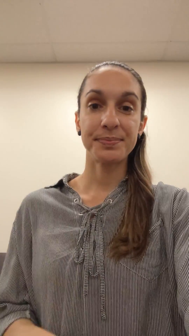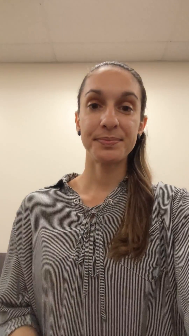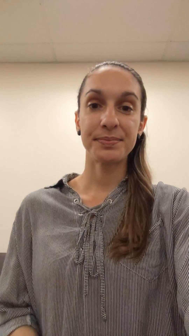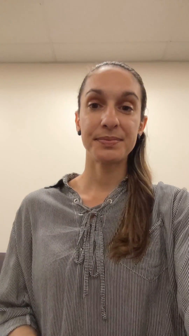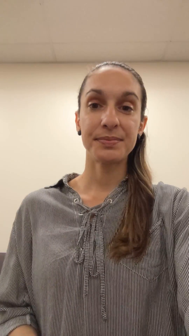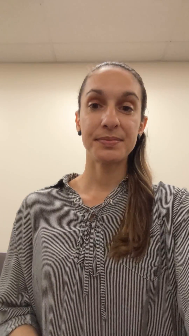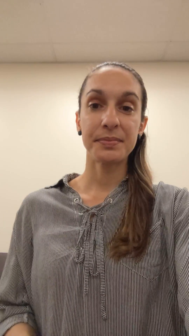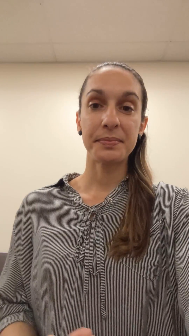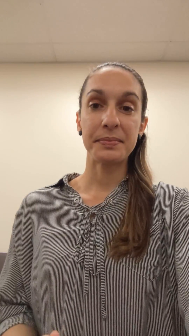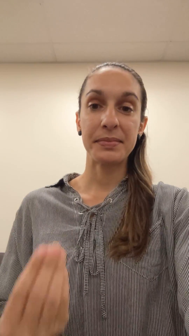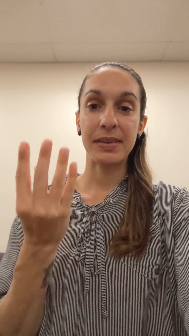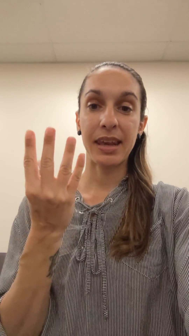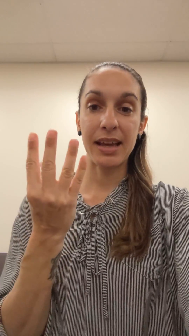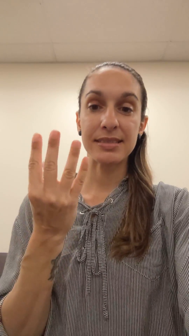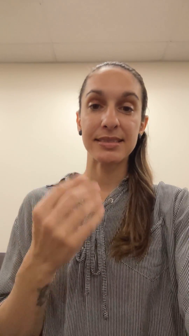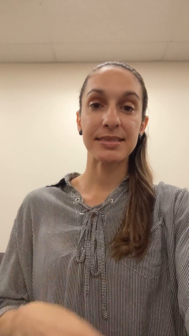plants